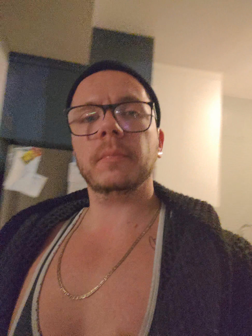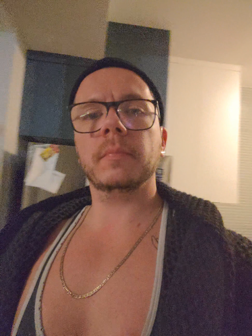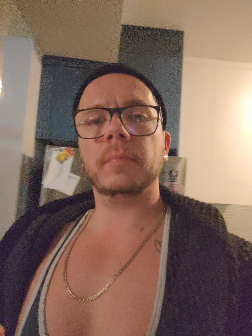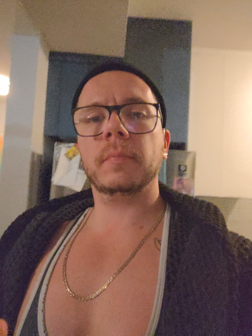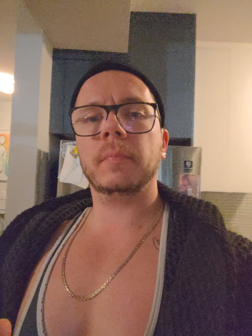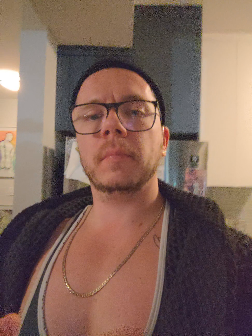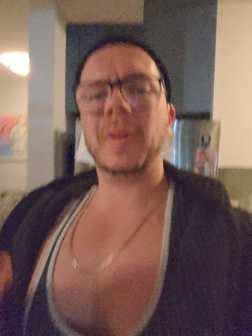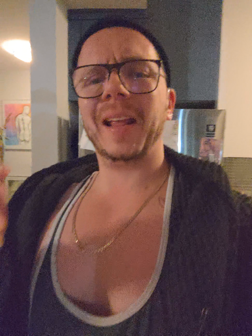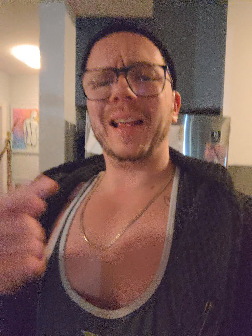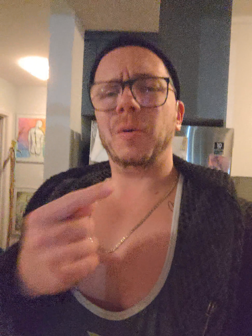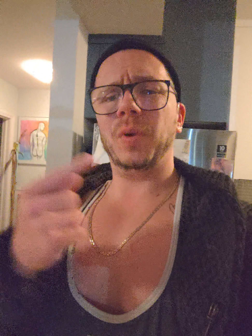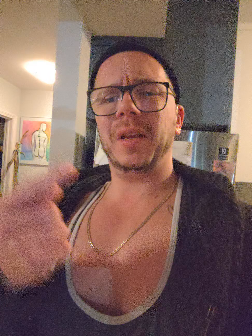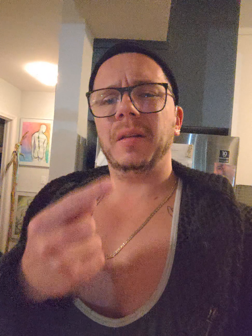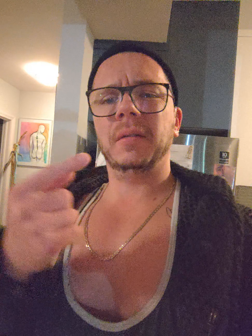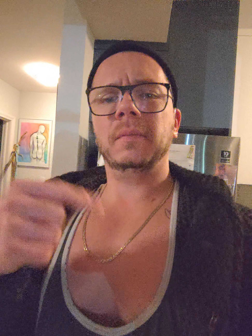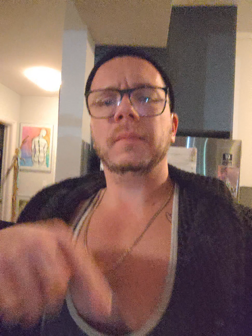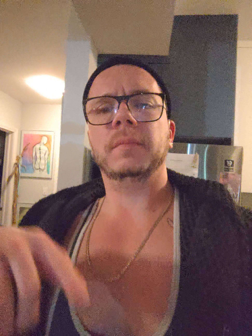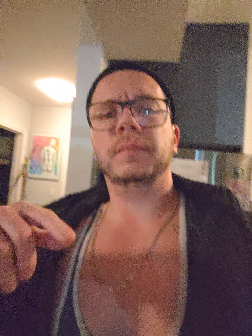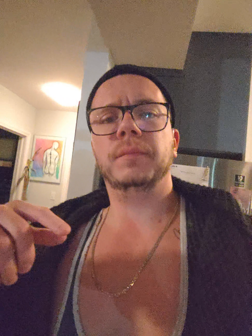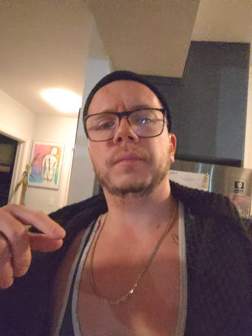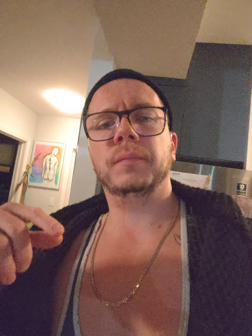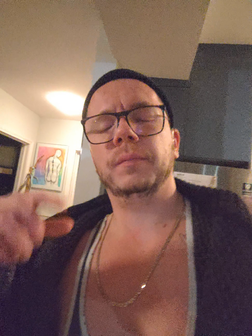owie